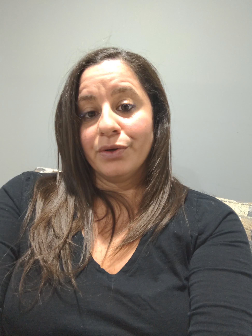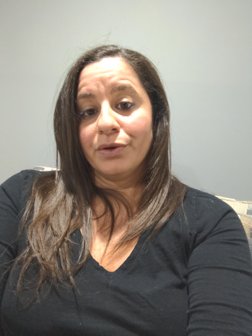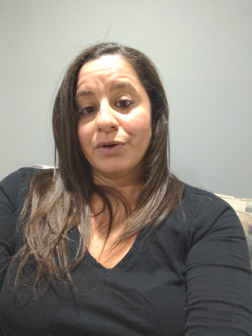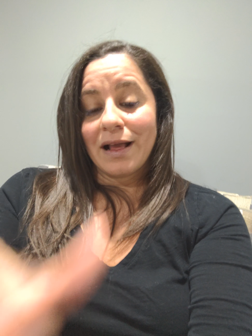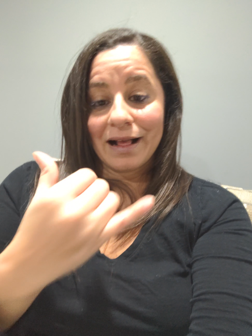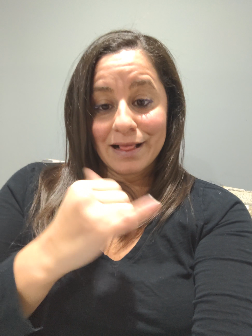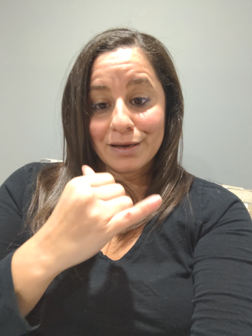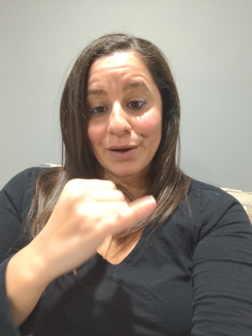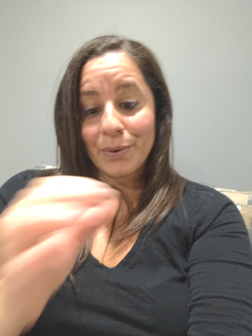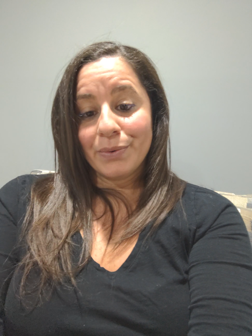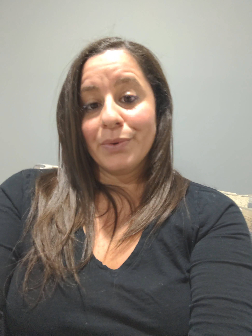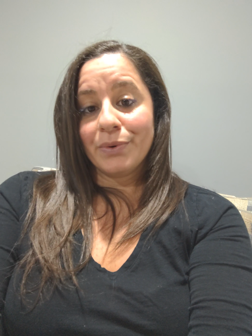yellow